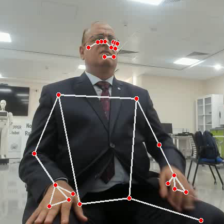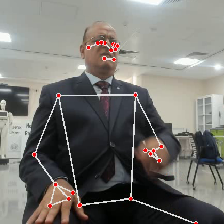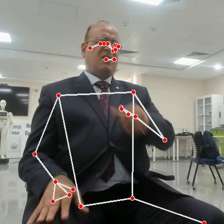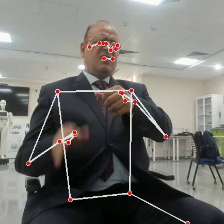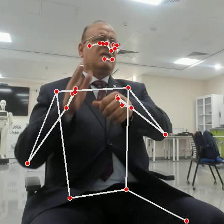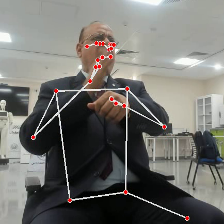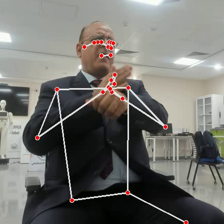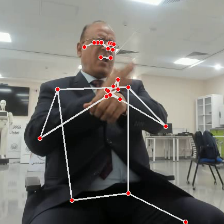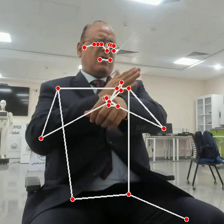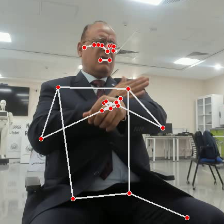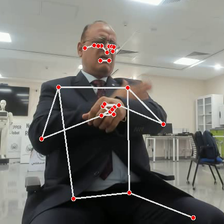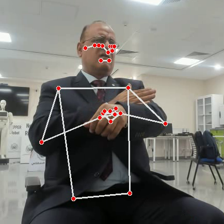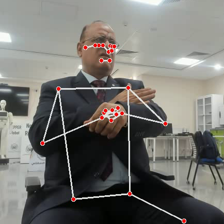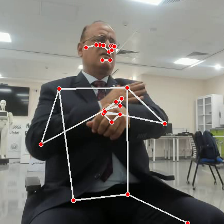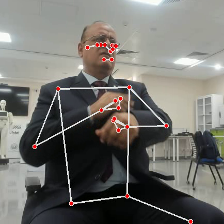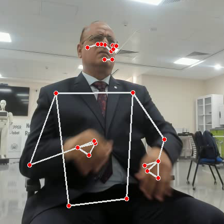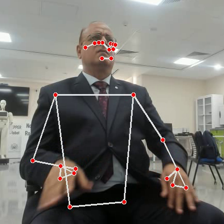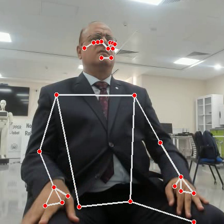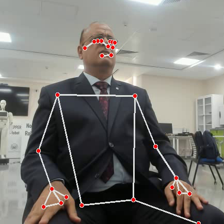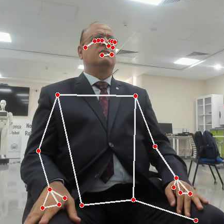t3ban